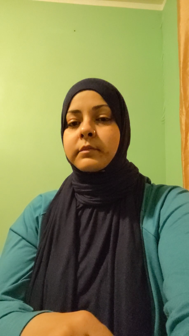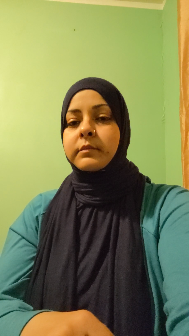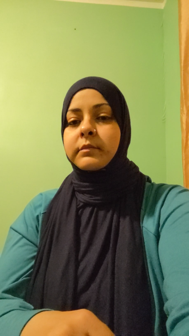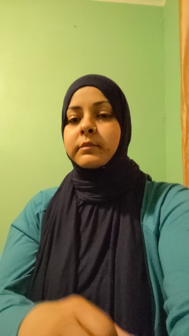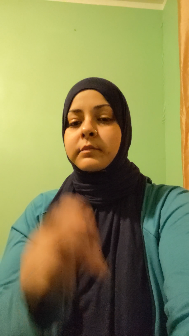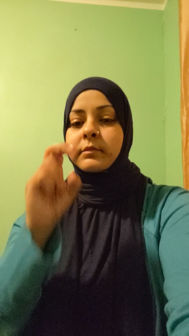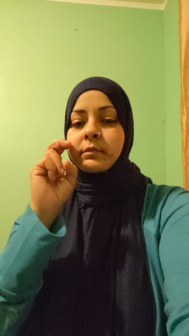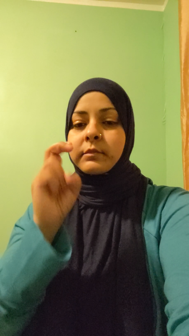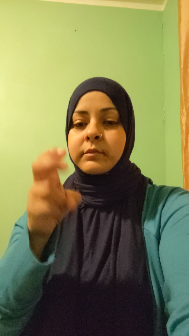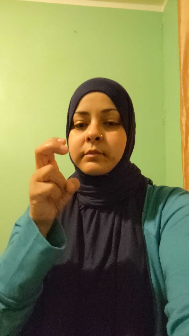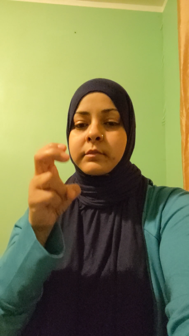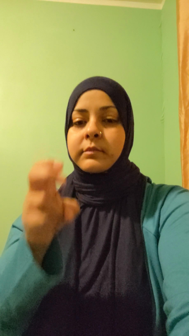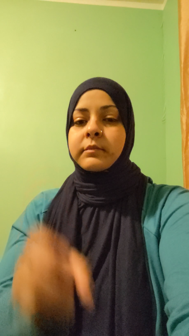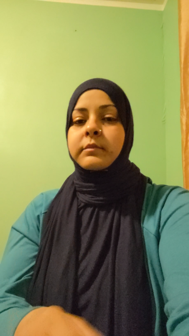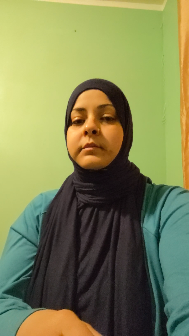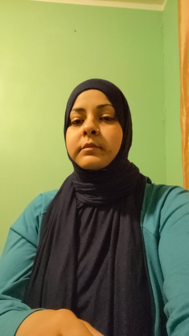hard